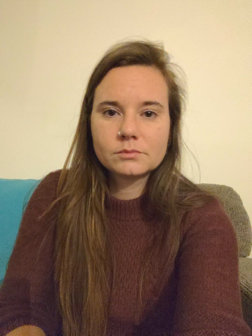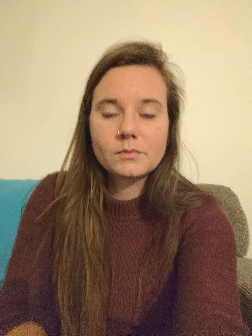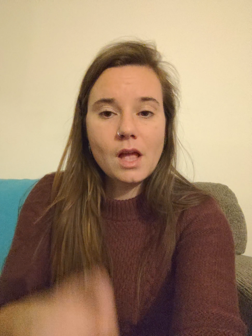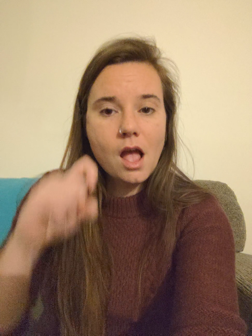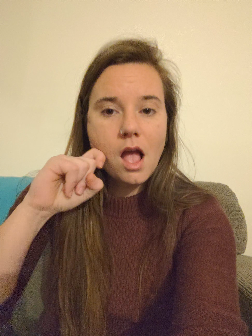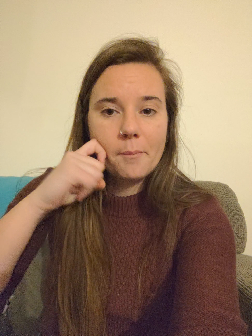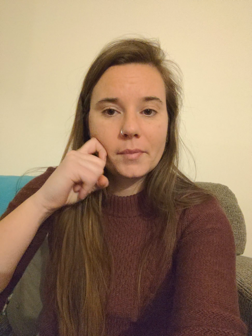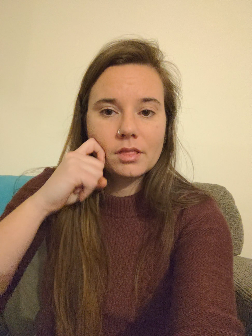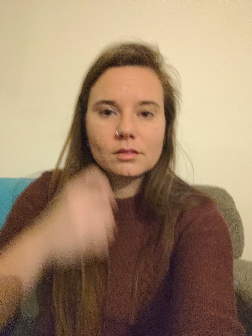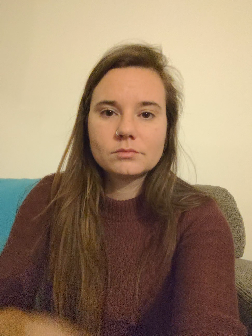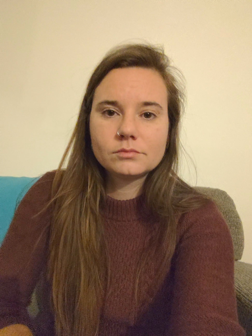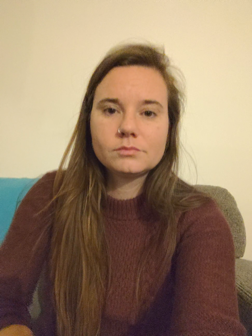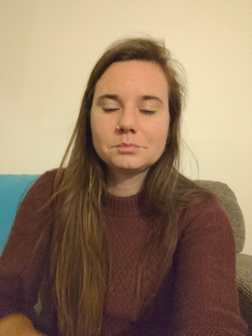apple